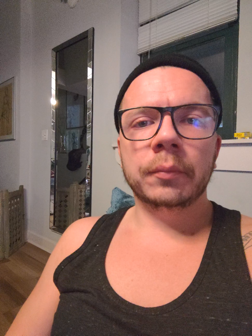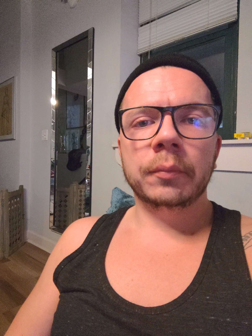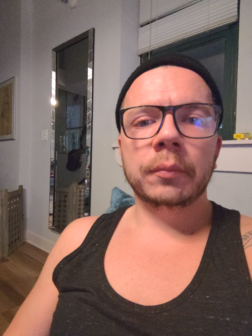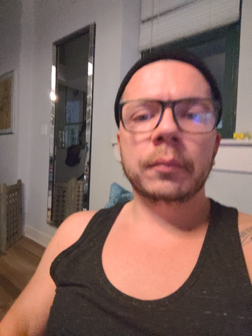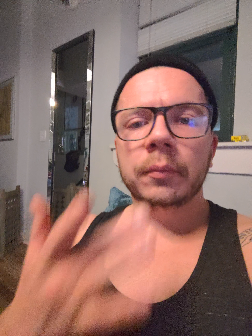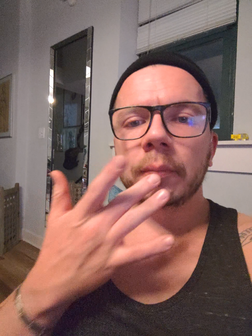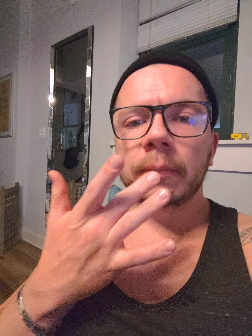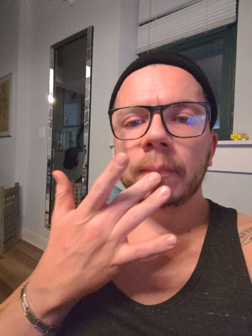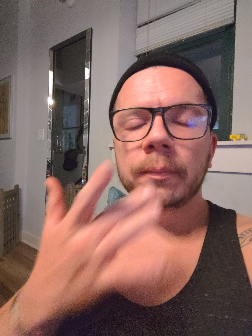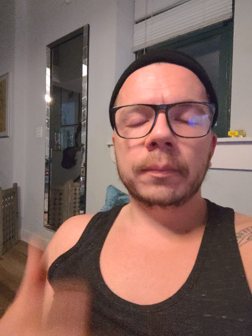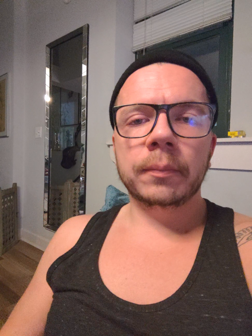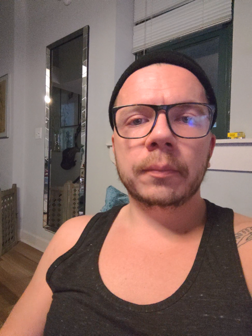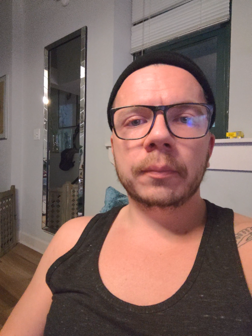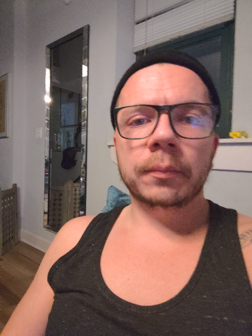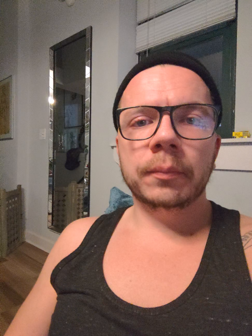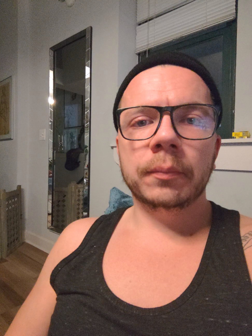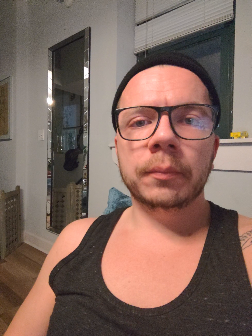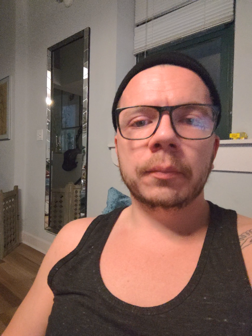taste